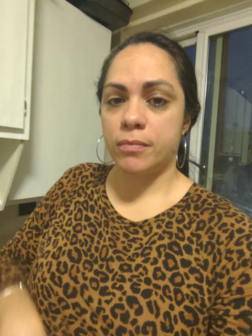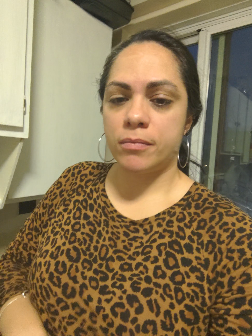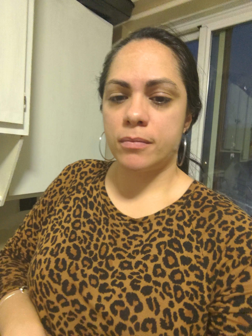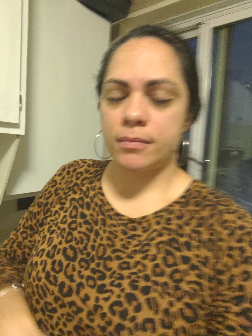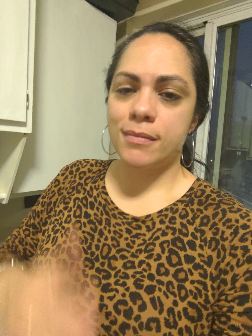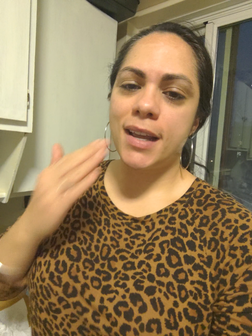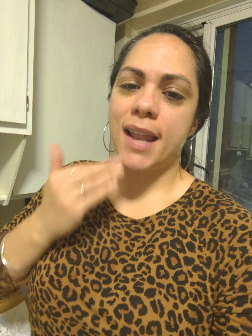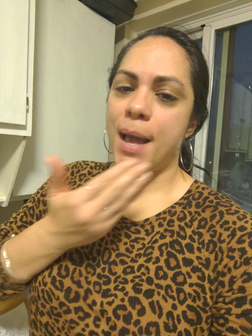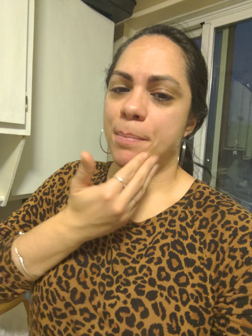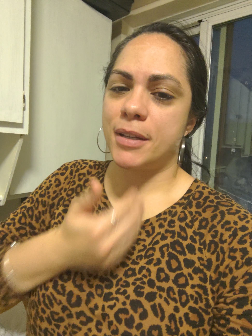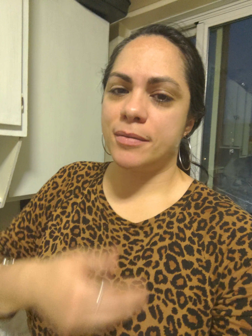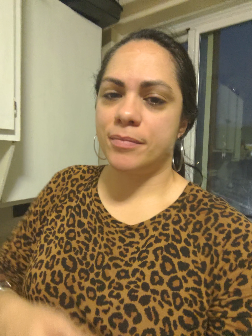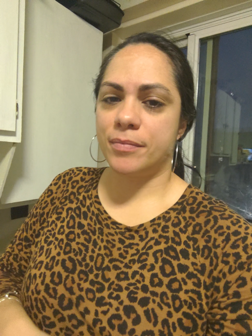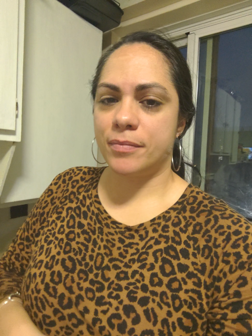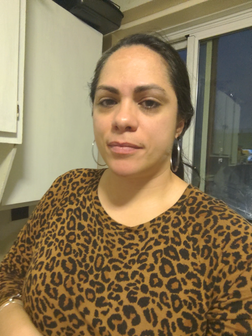napkin